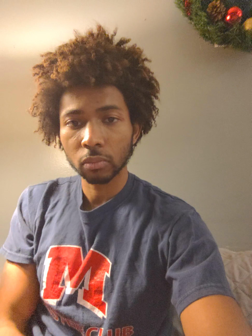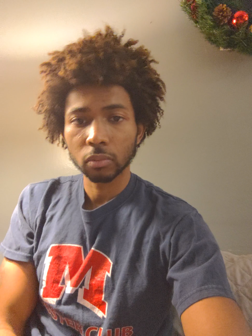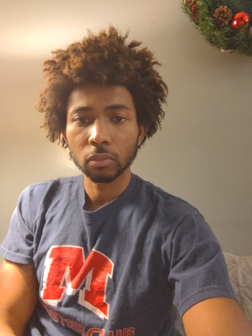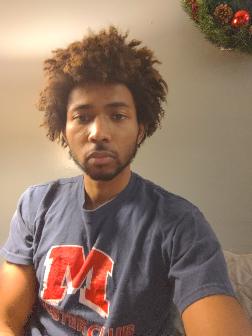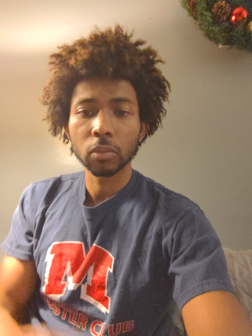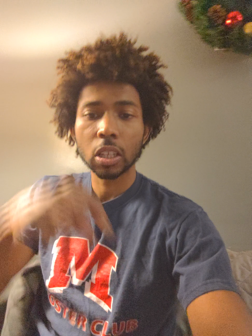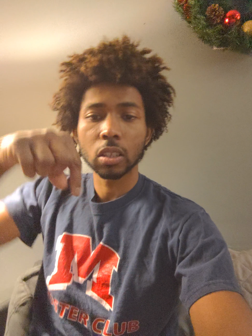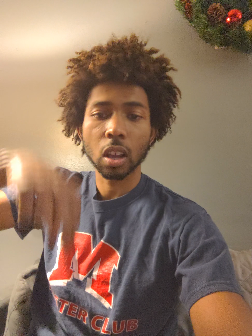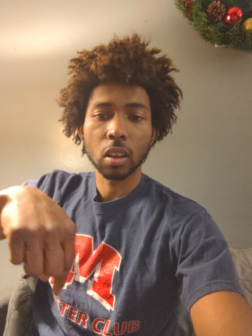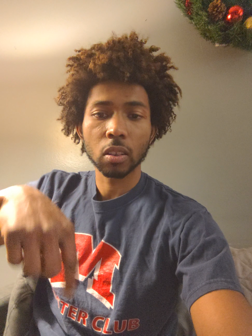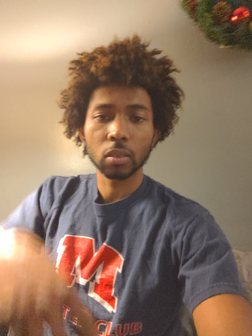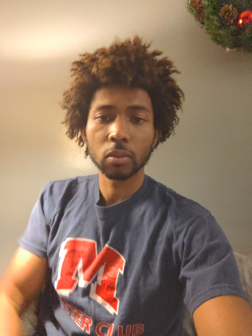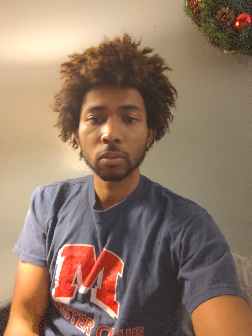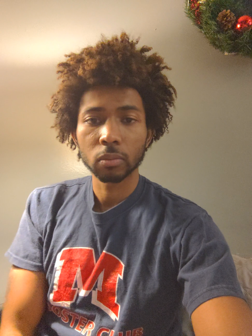down